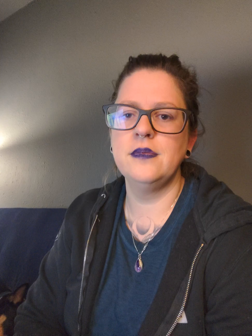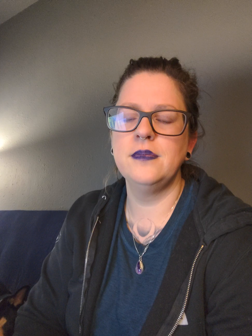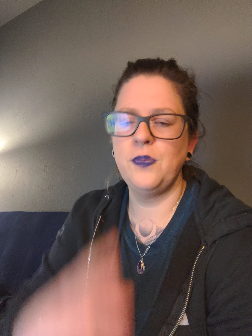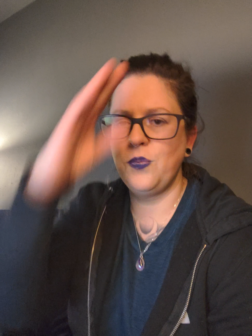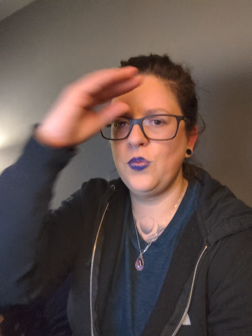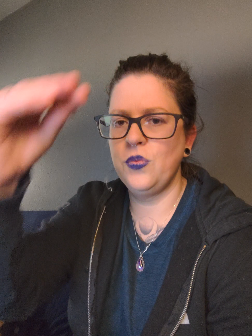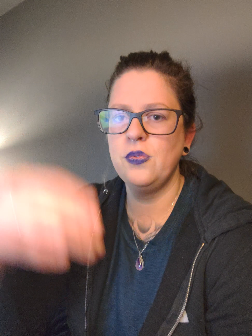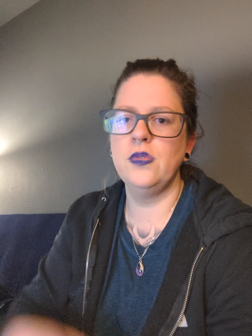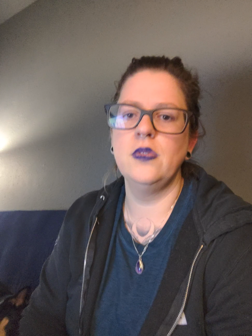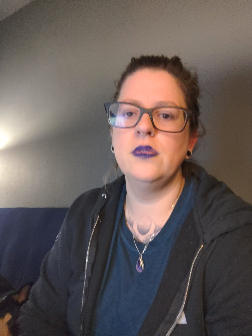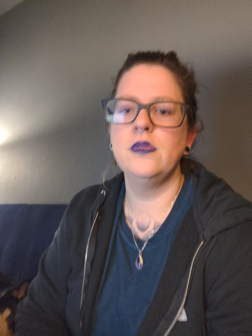boy